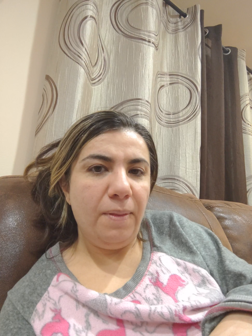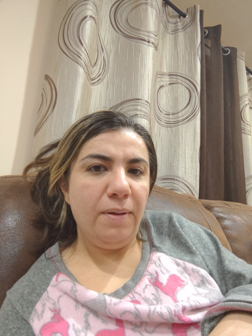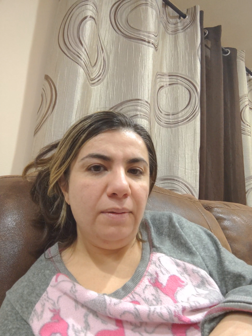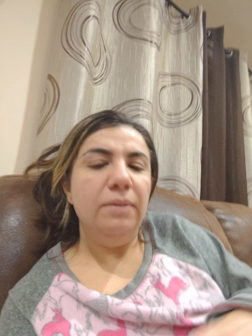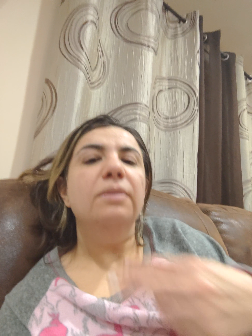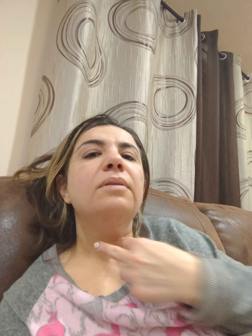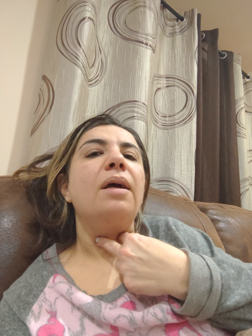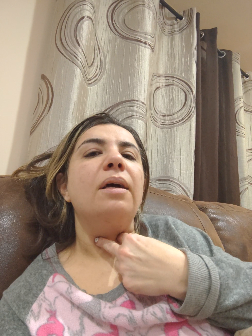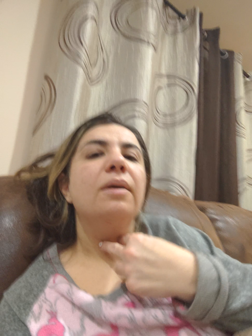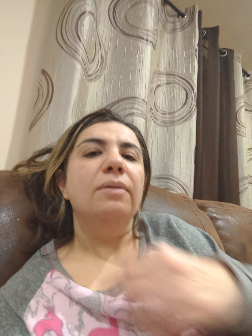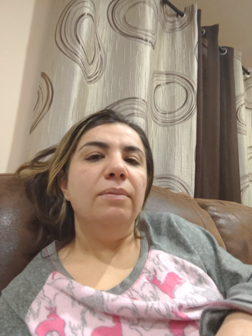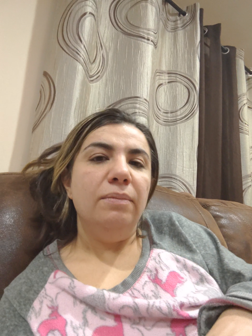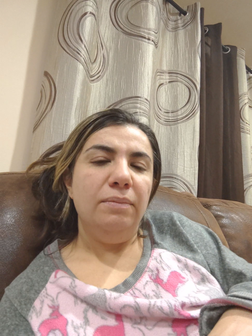stuck